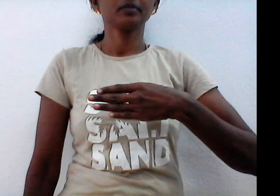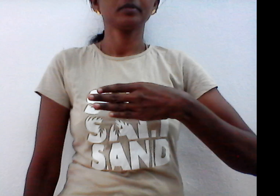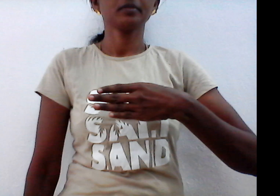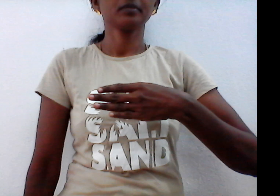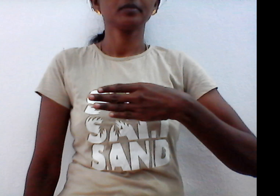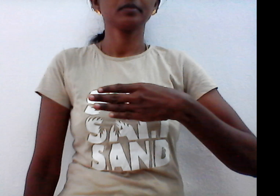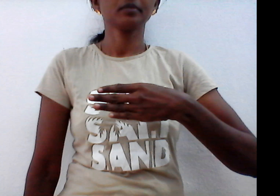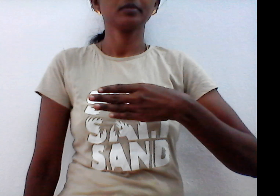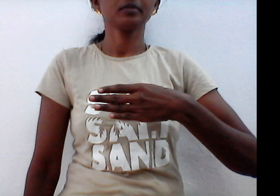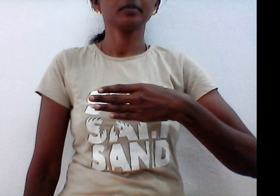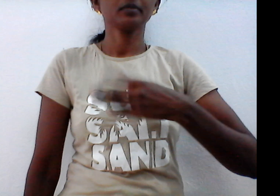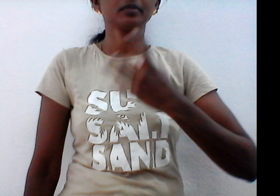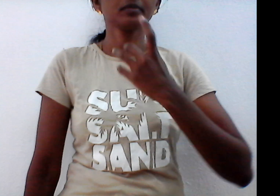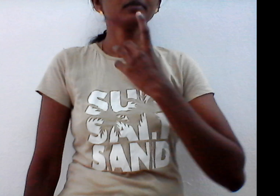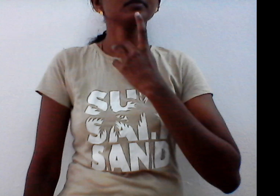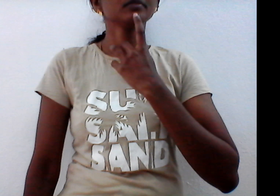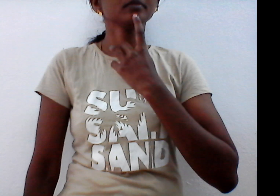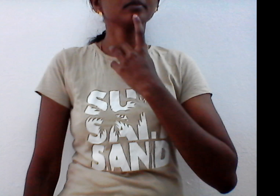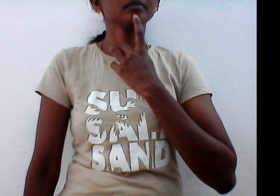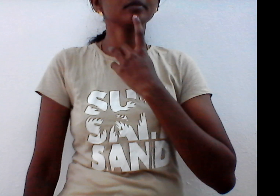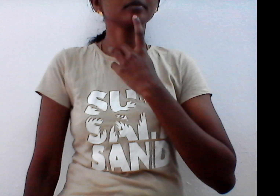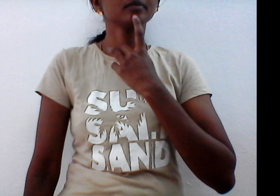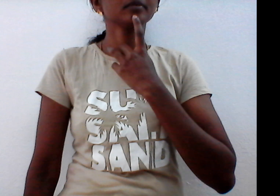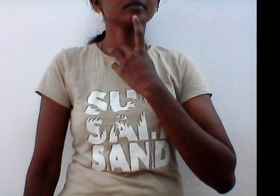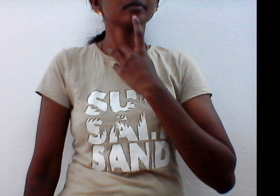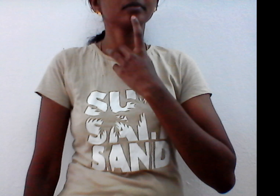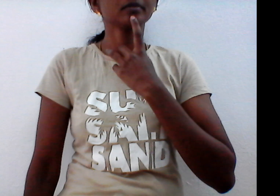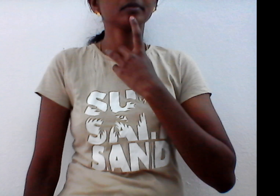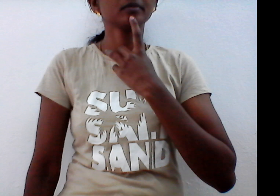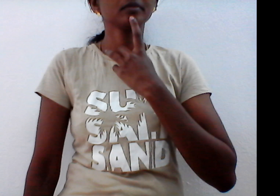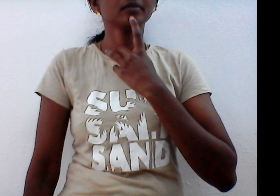അം